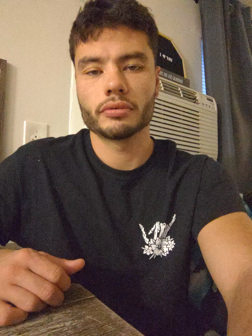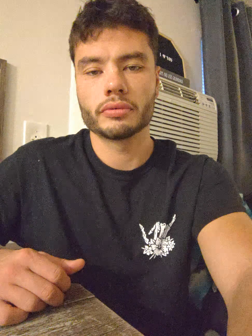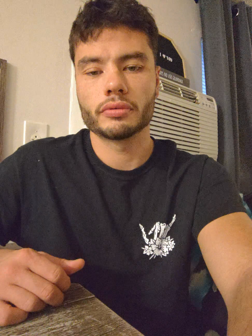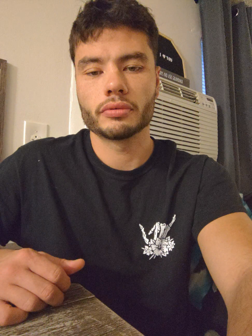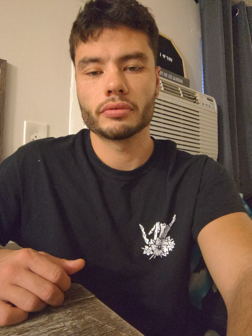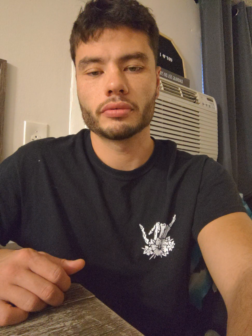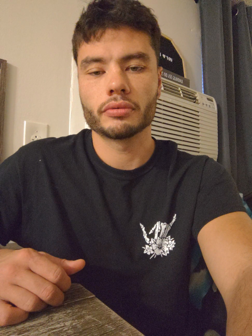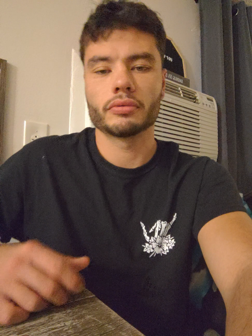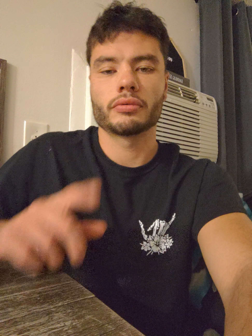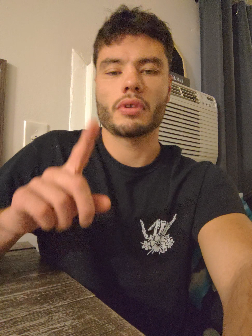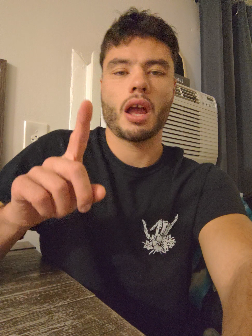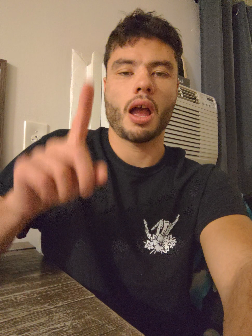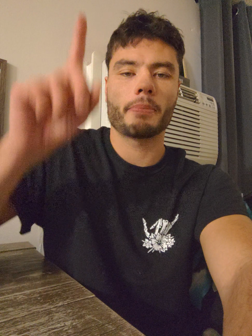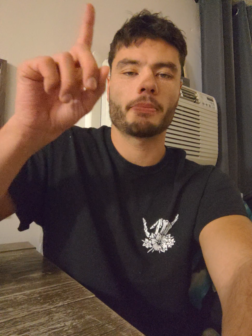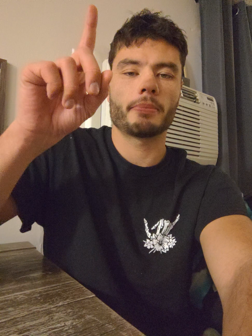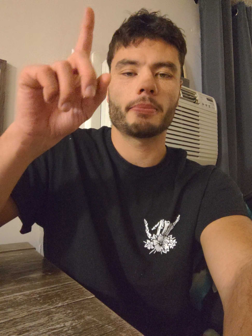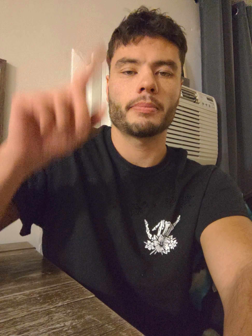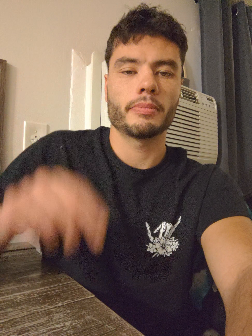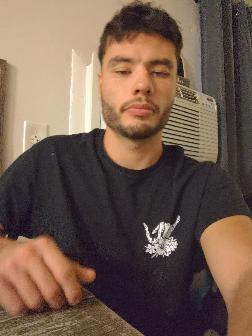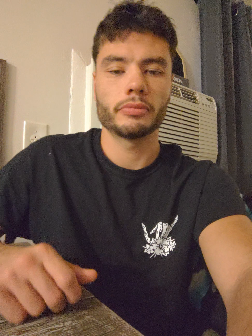up